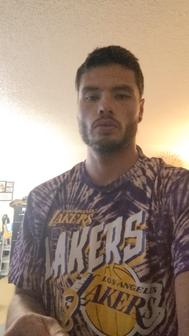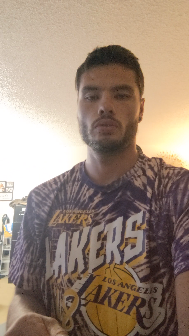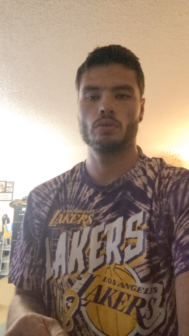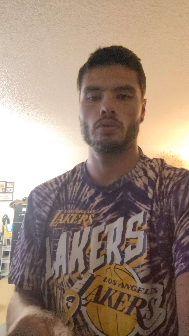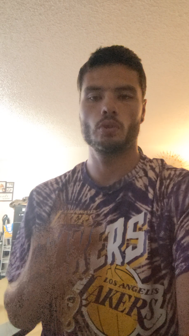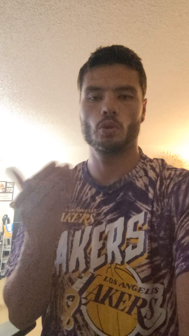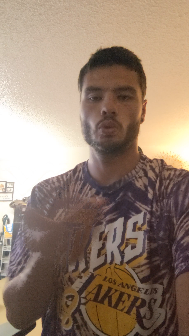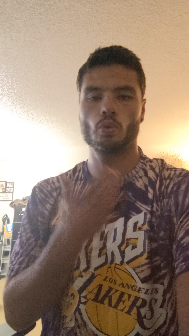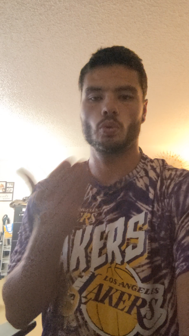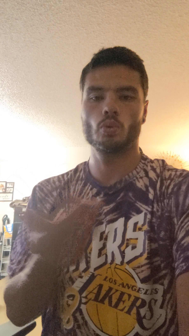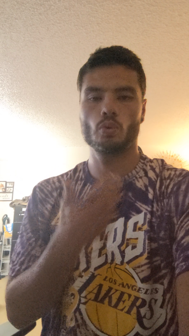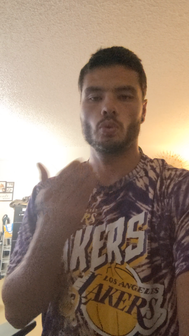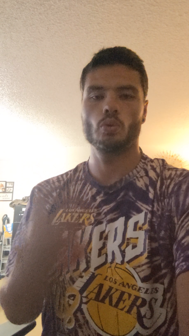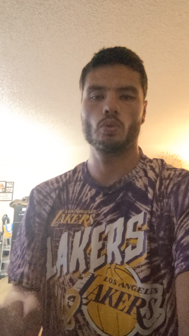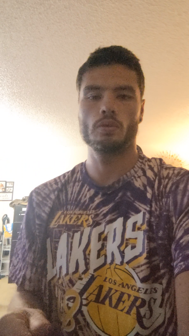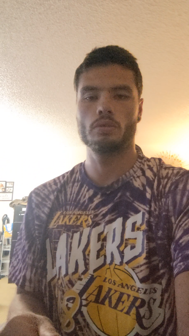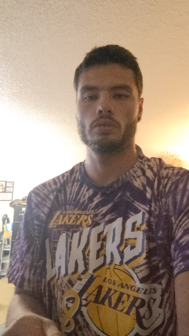new